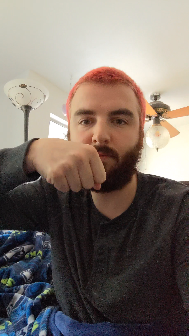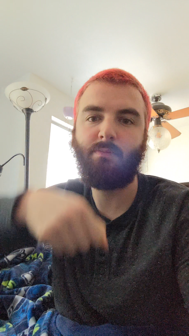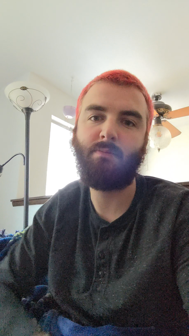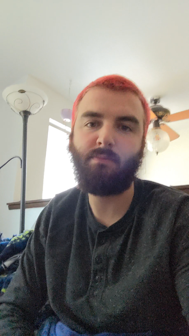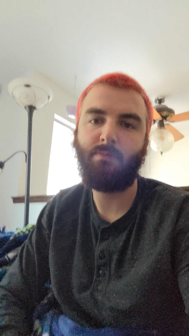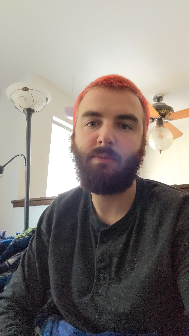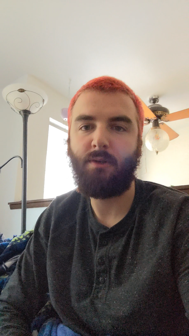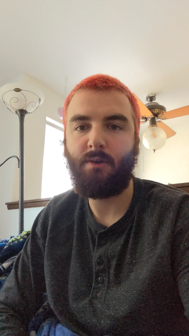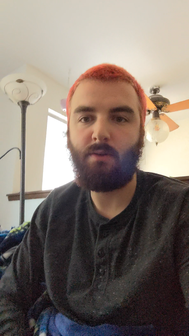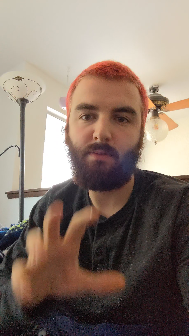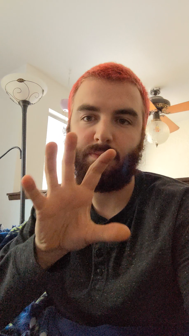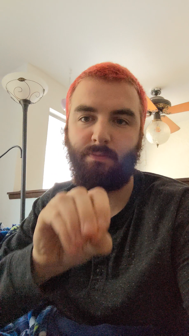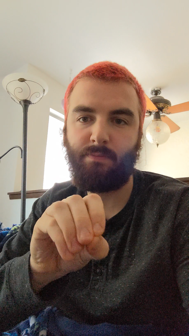bite